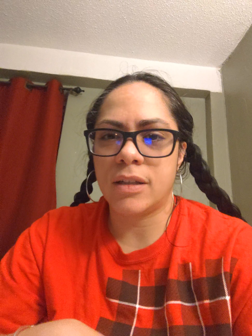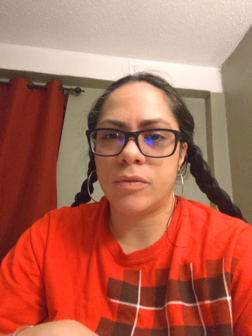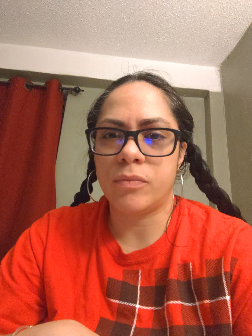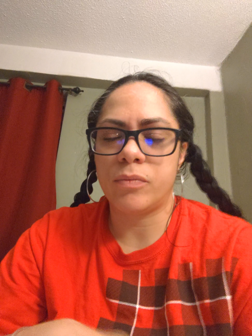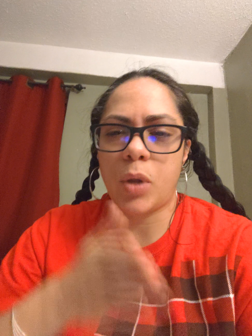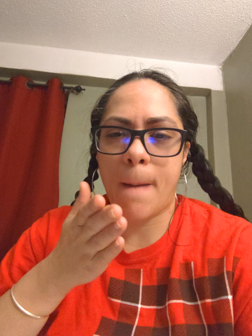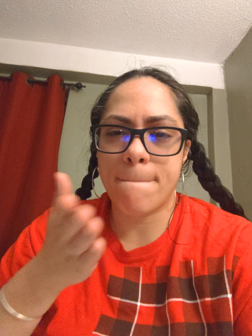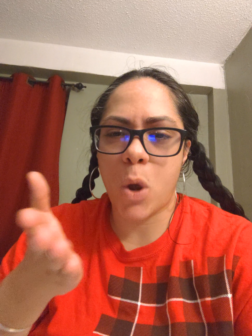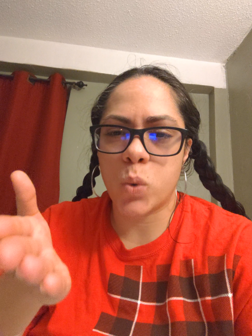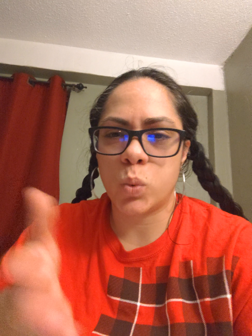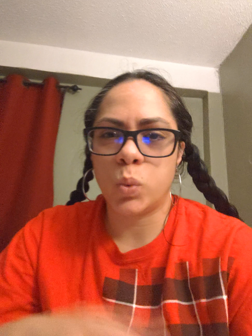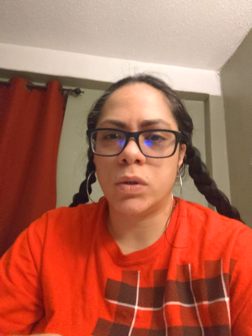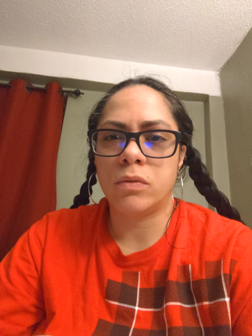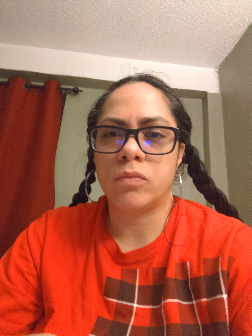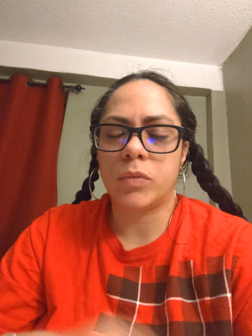boat